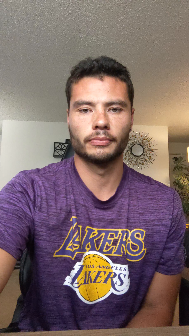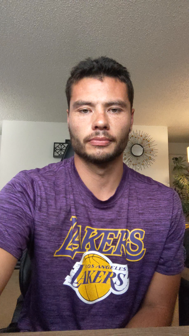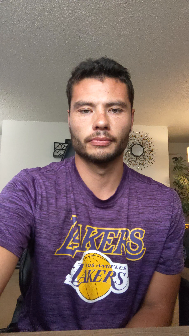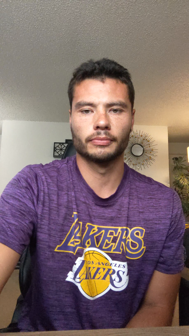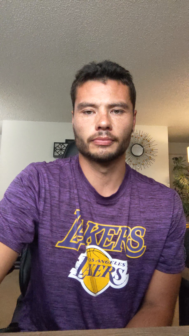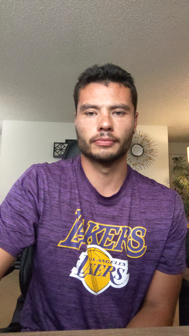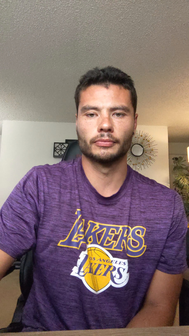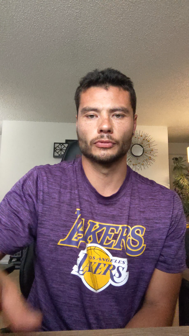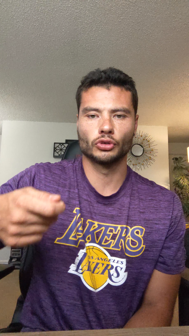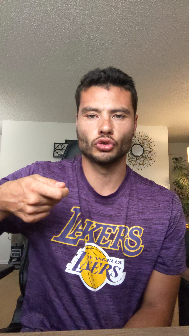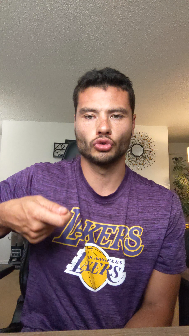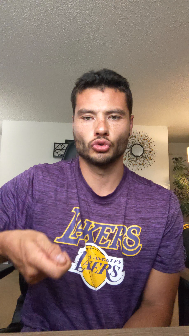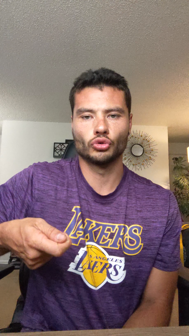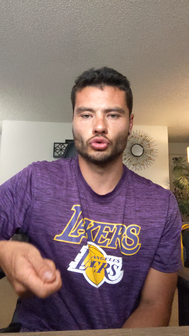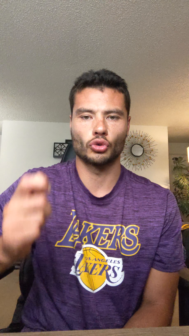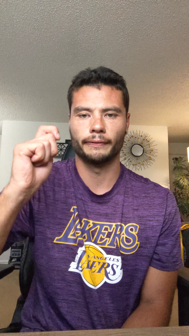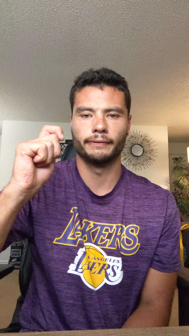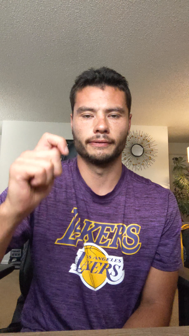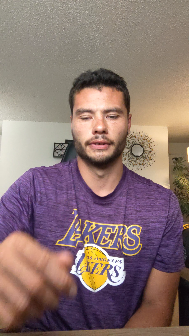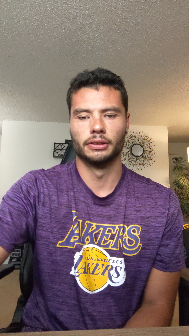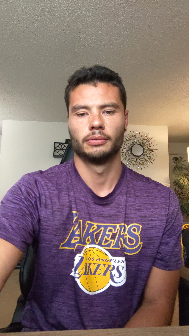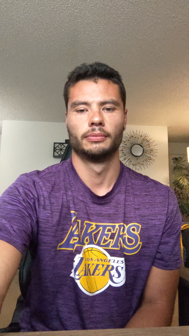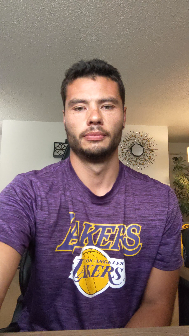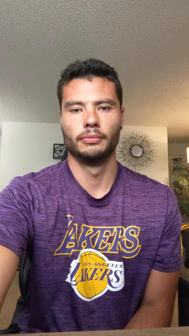shovel